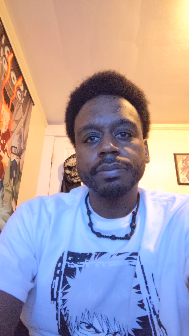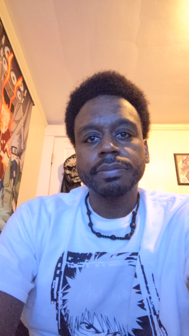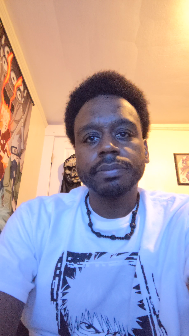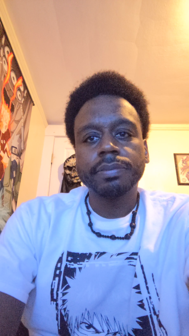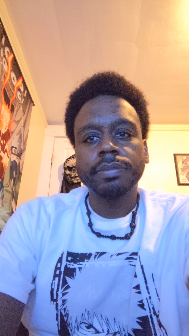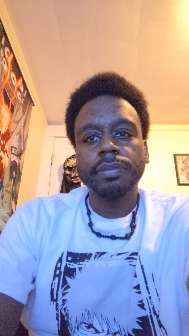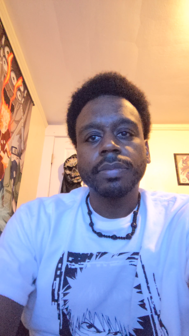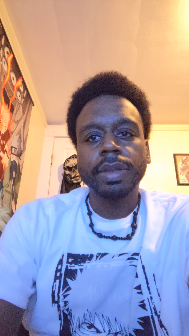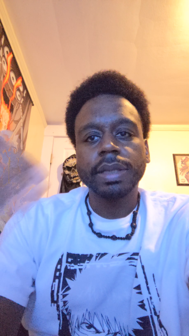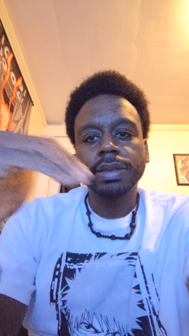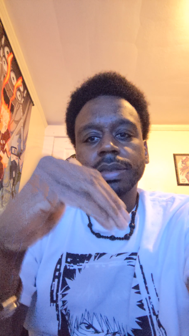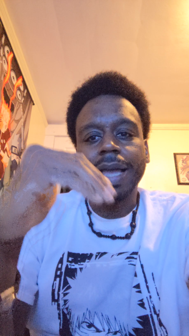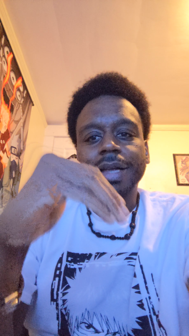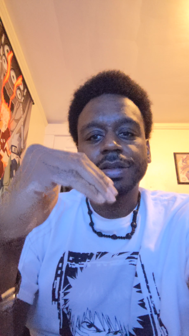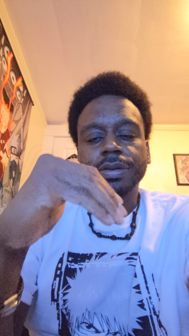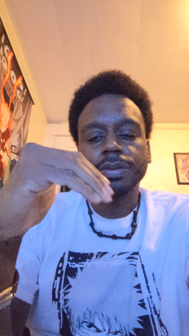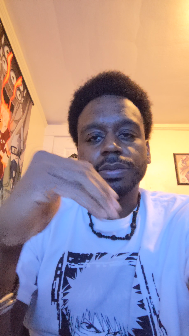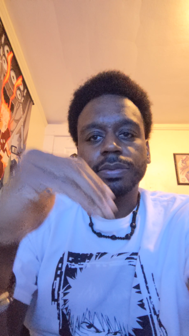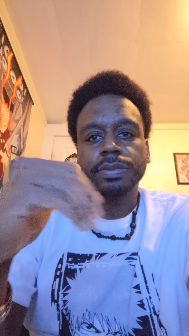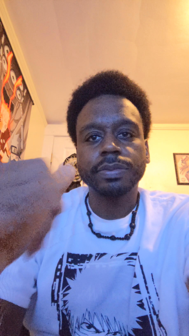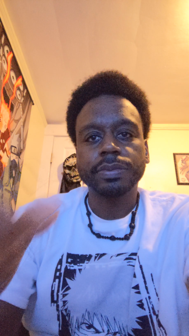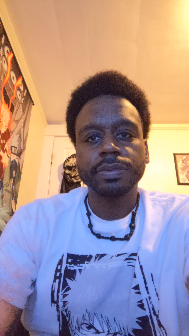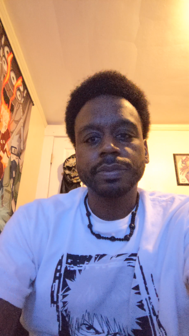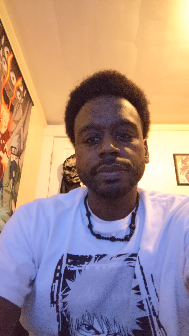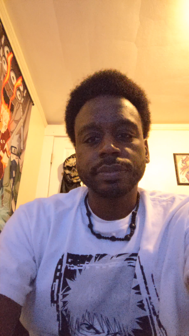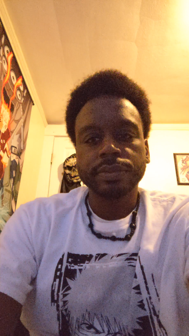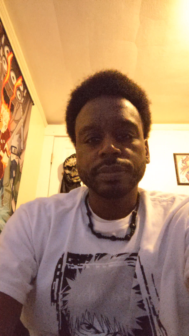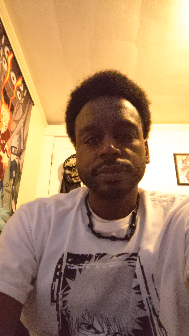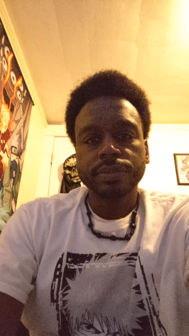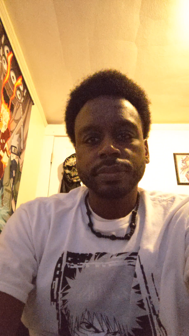doctor